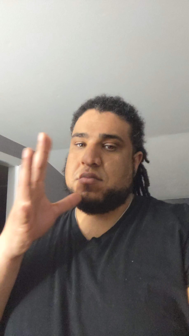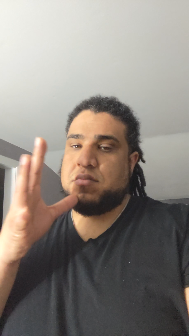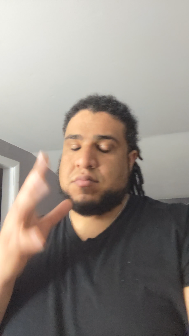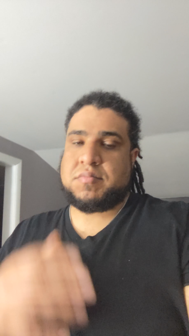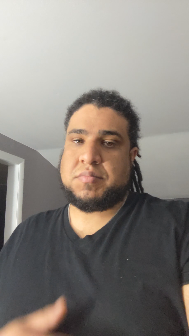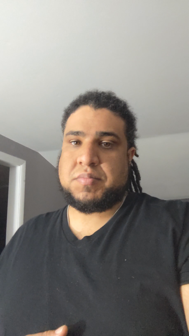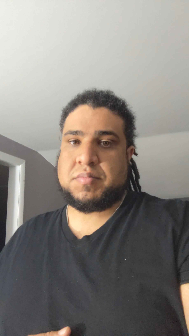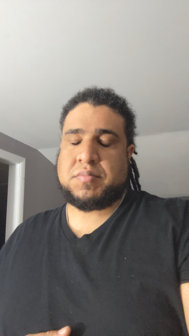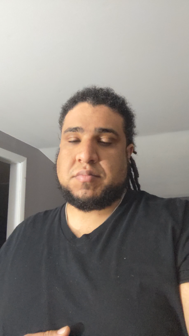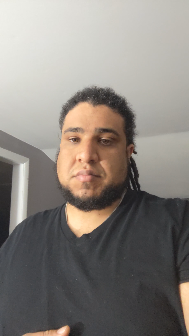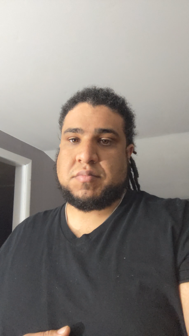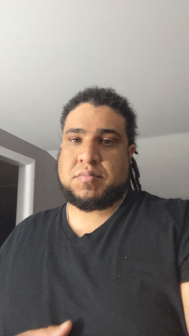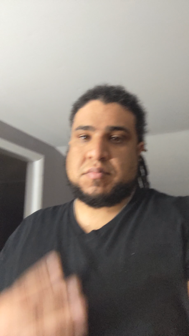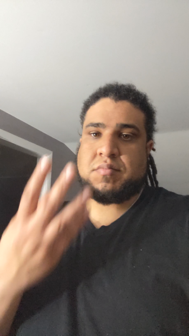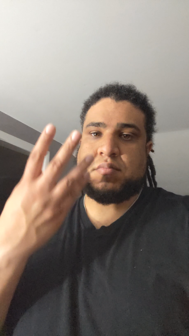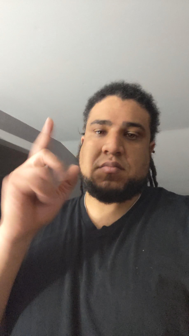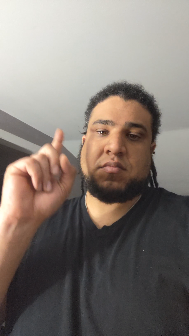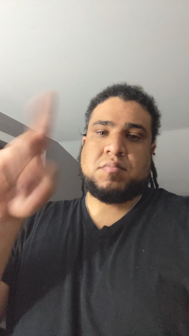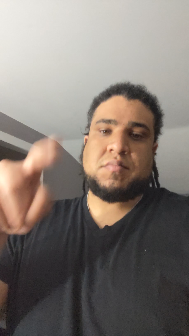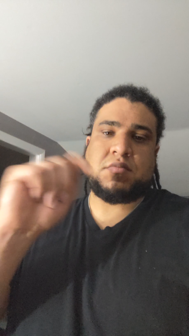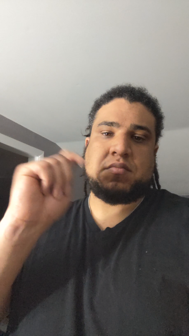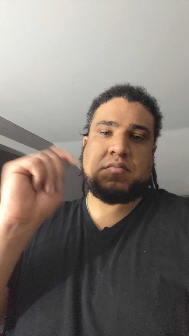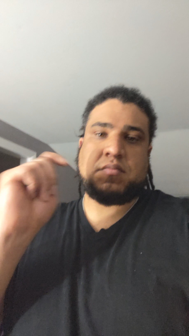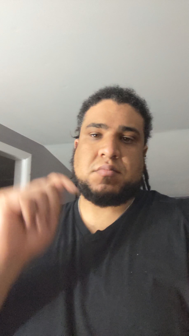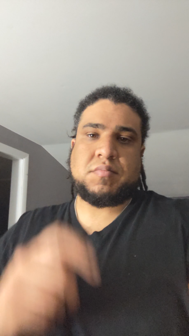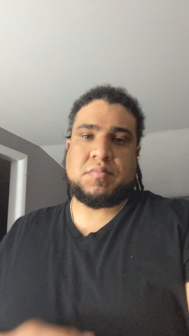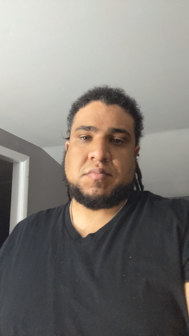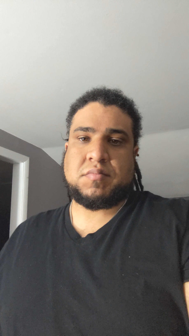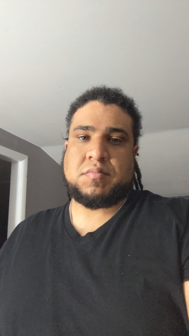go potty